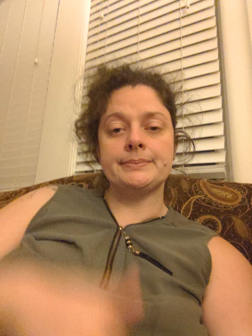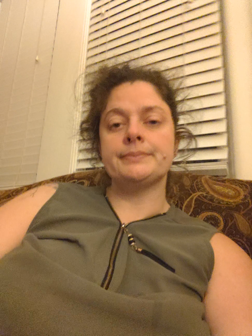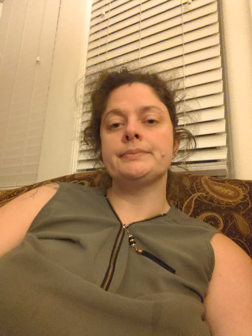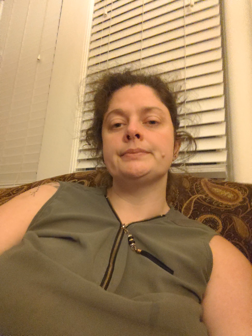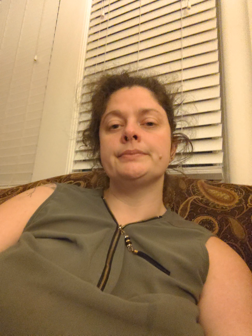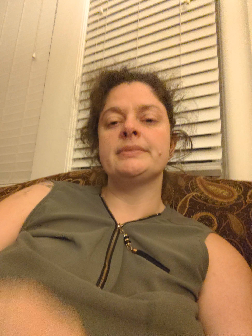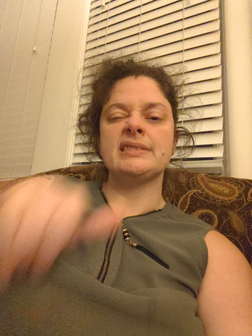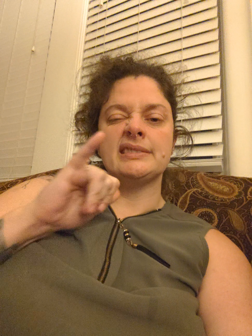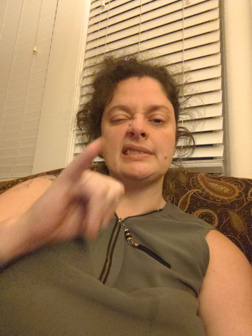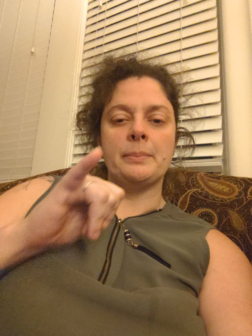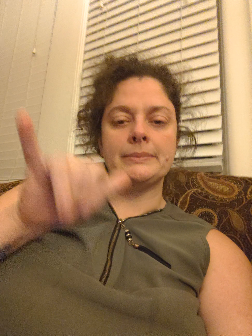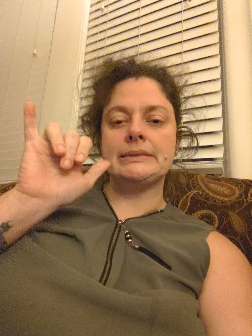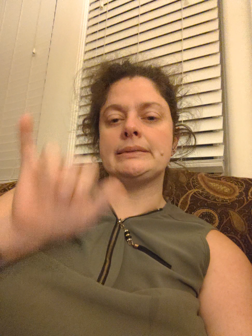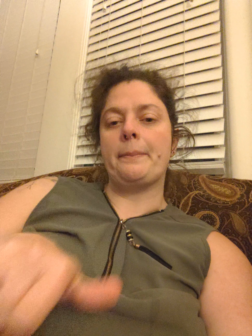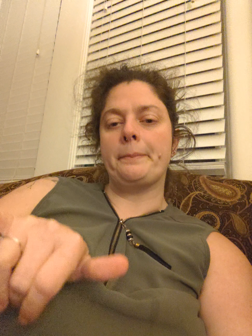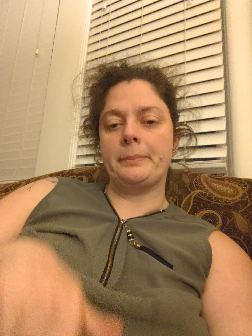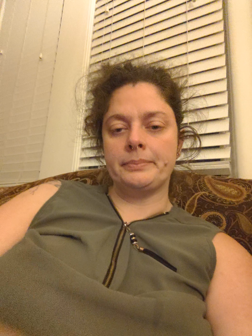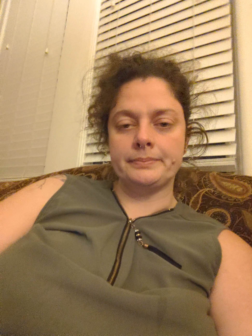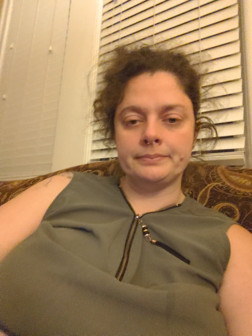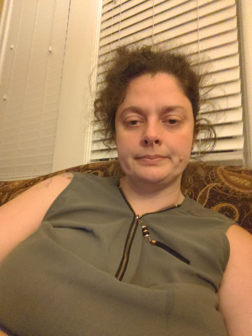same